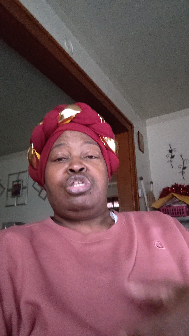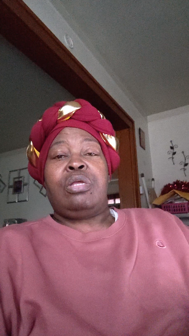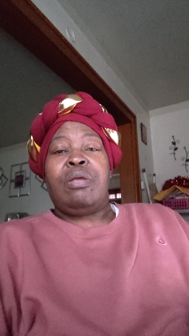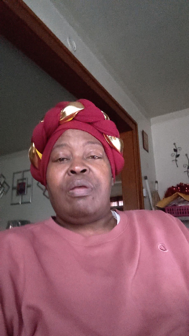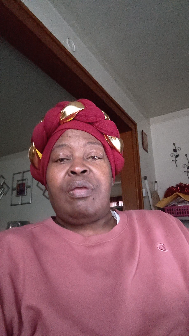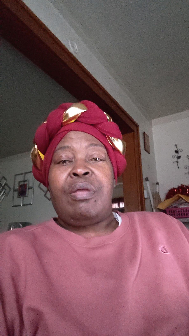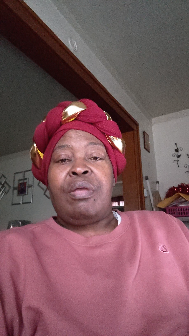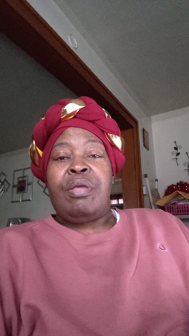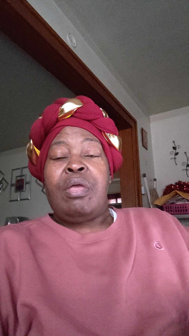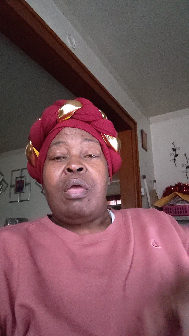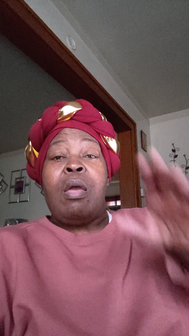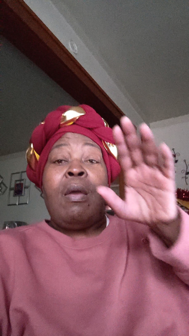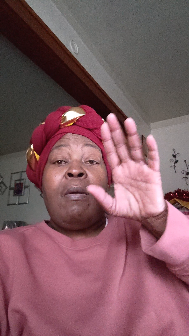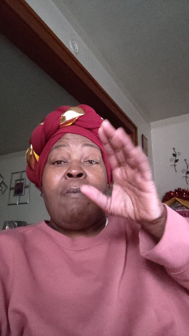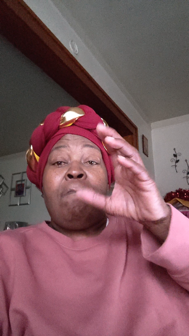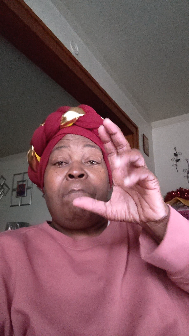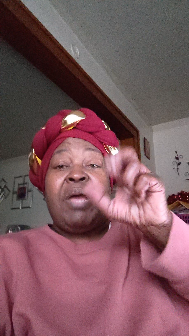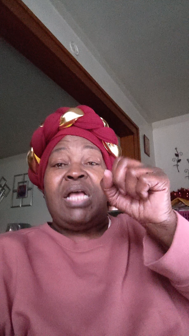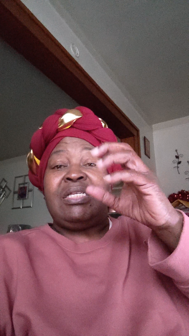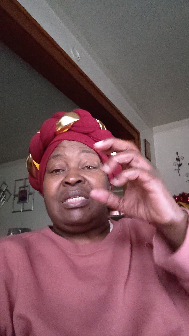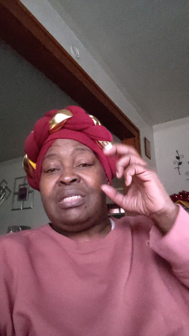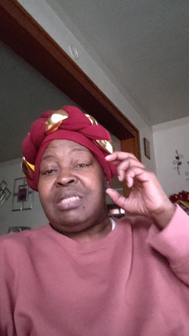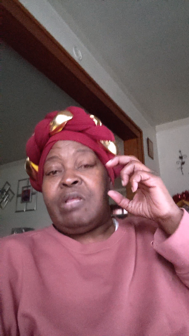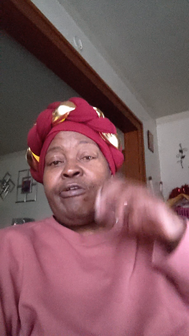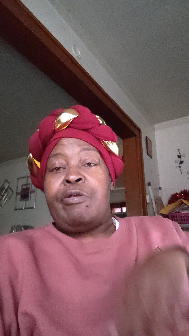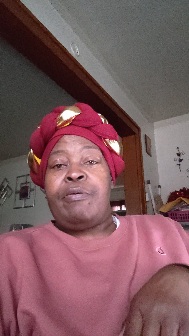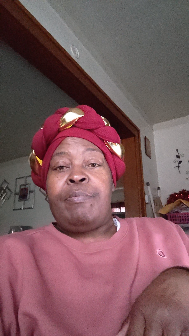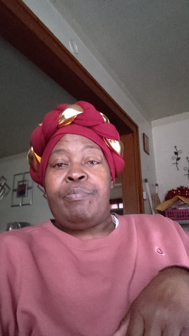bus